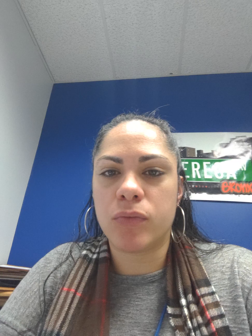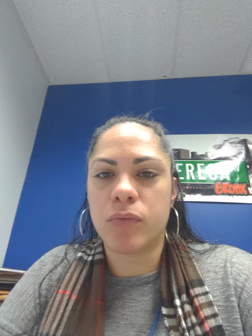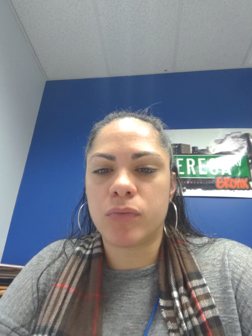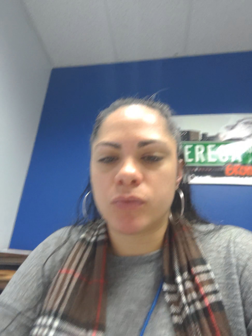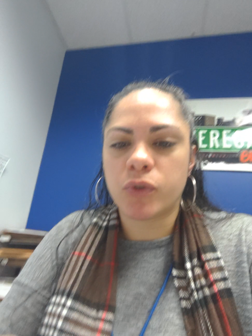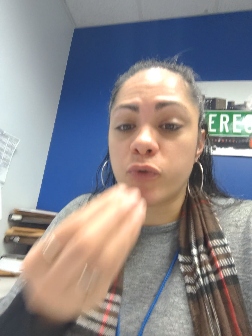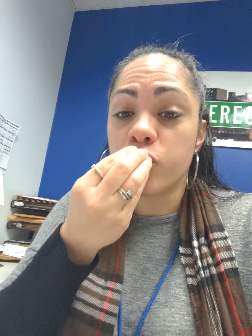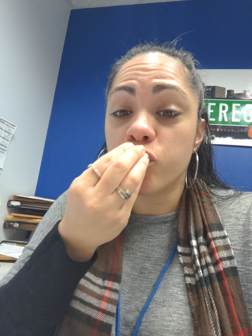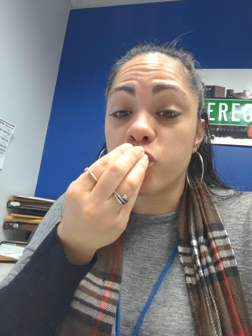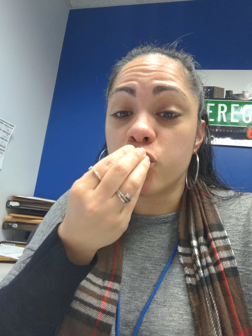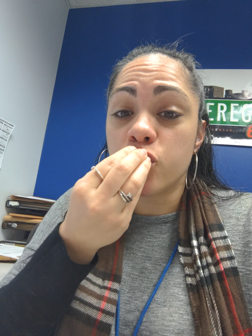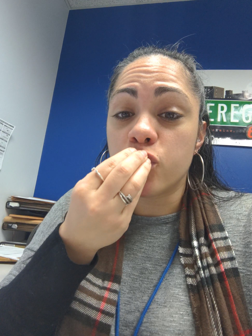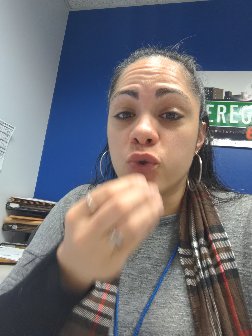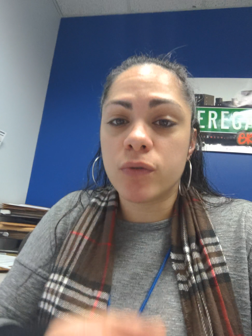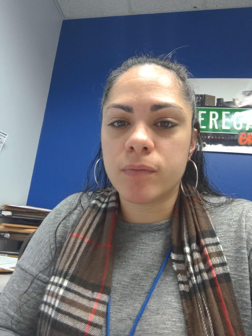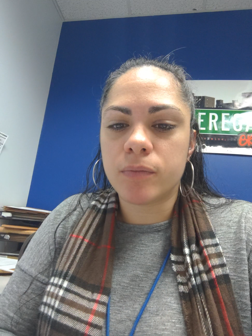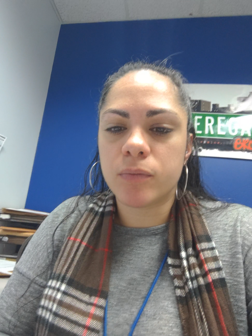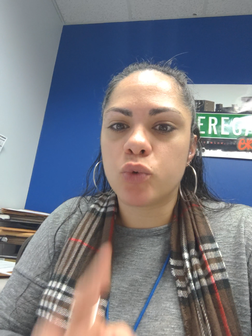food